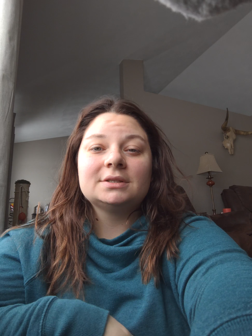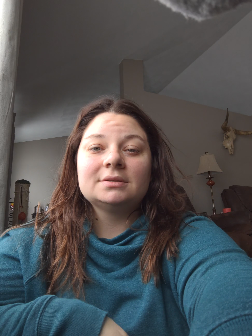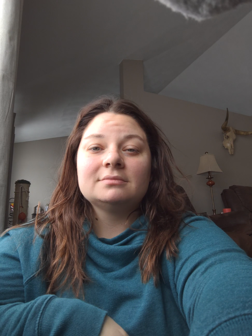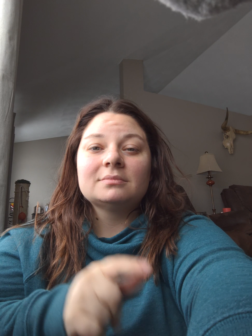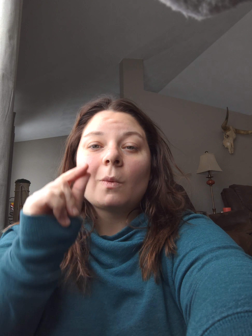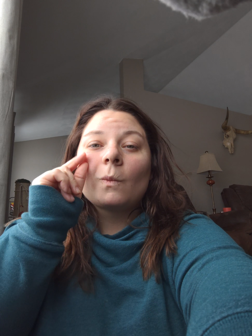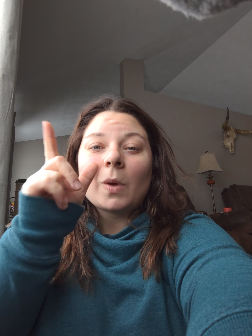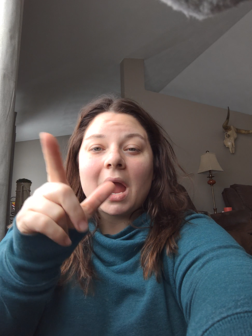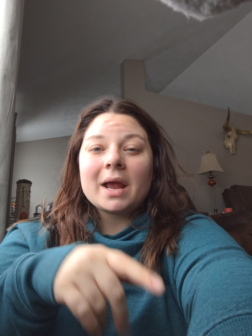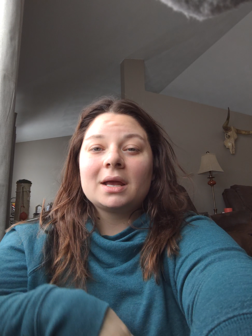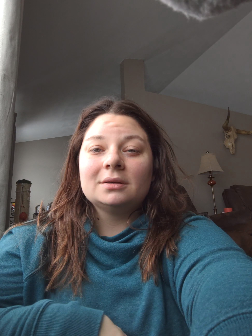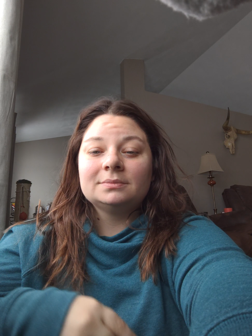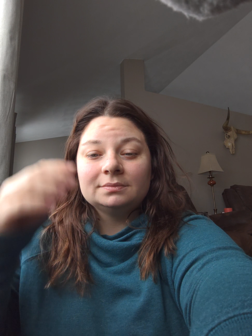awake